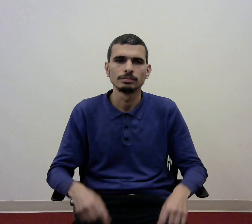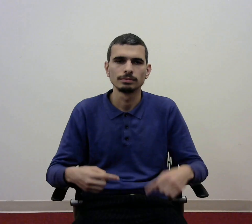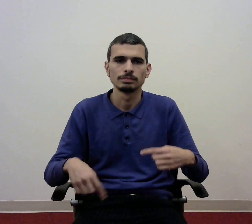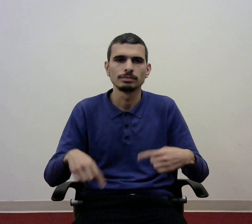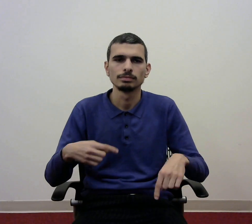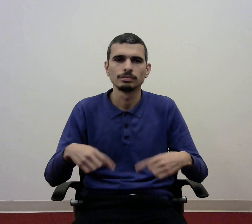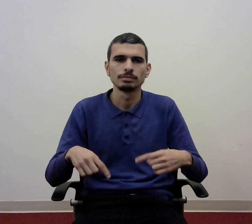futbol